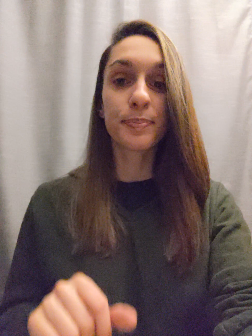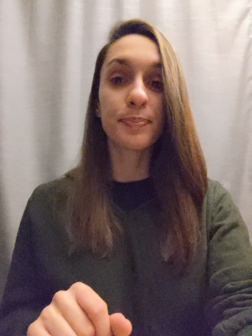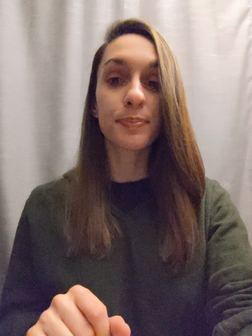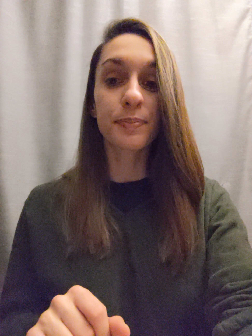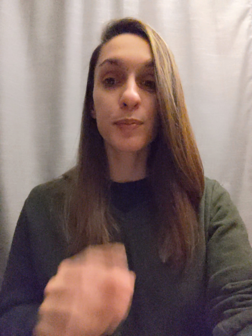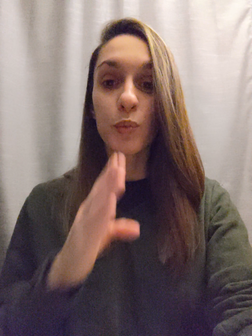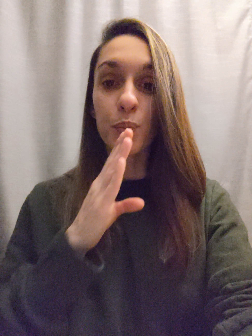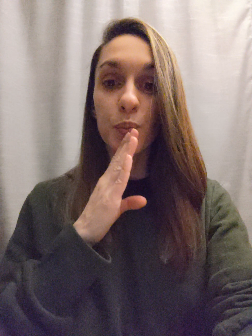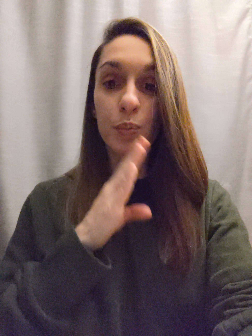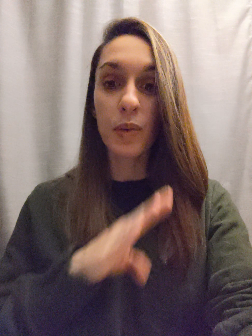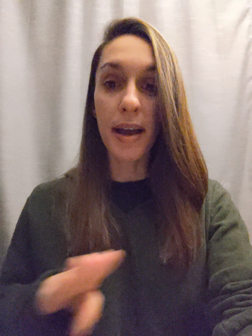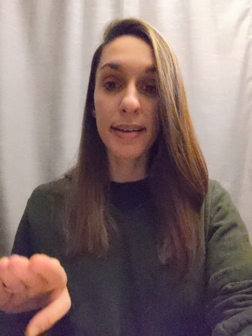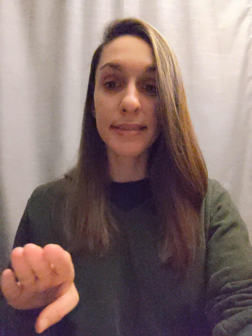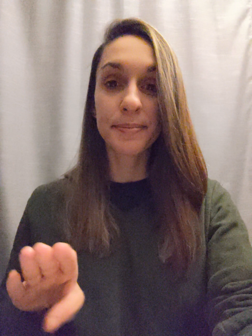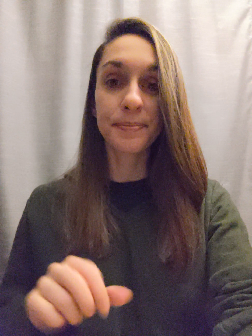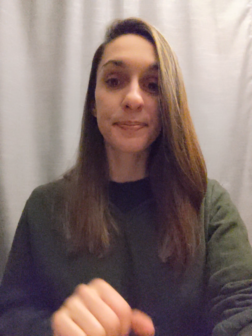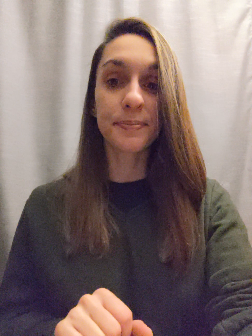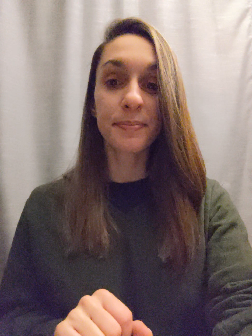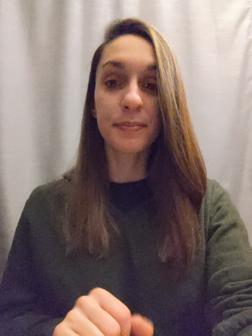quiet